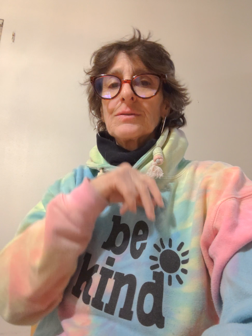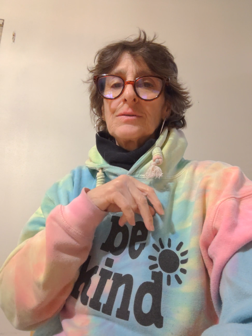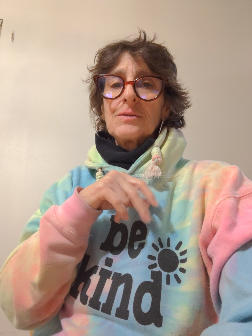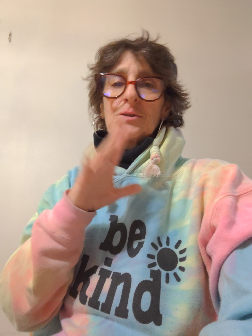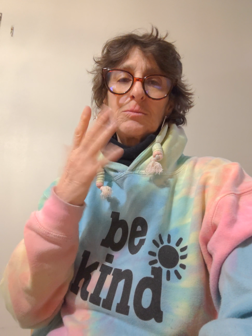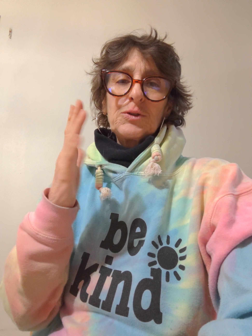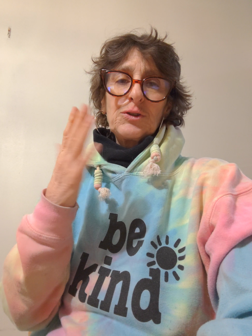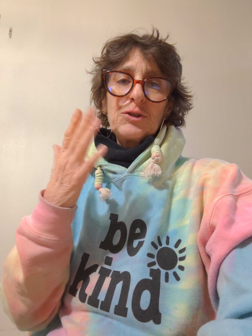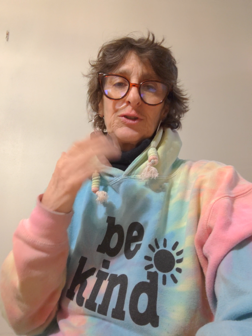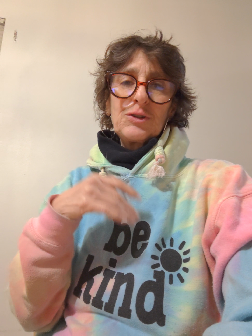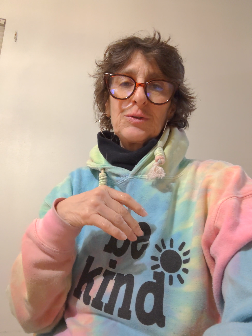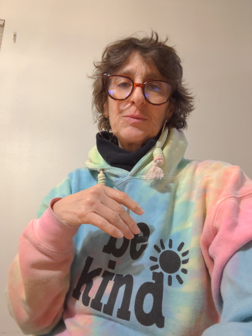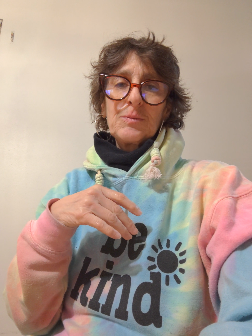book